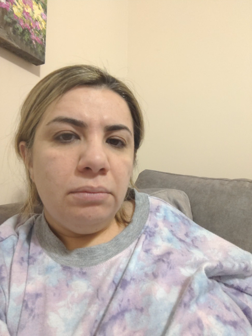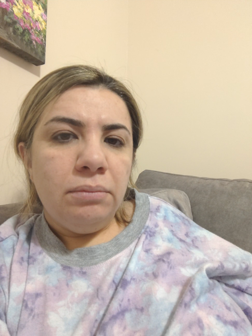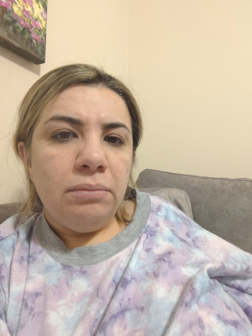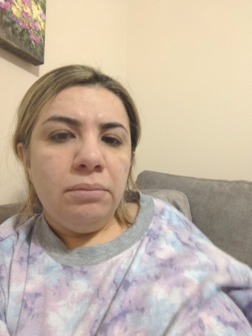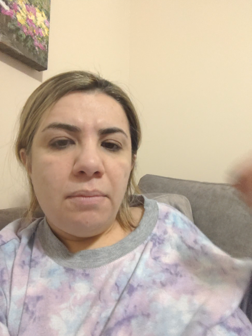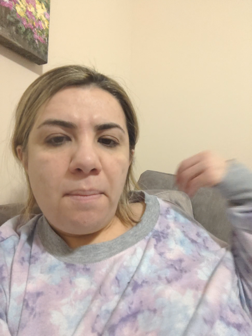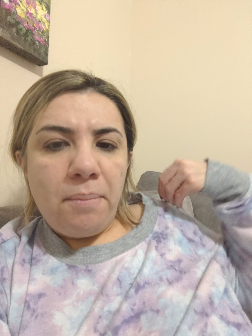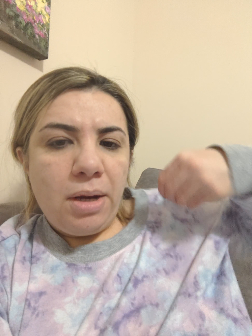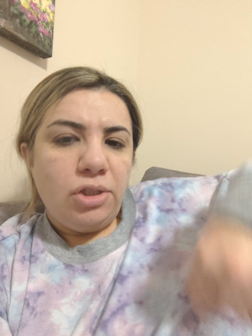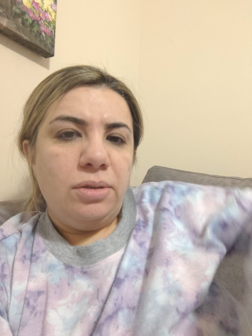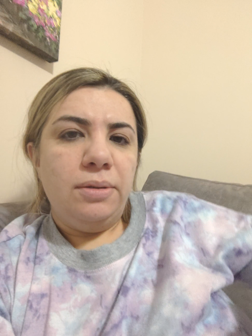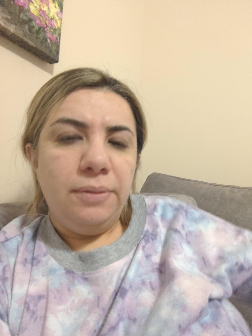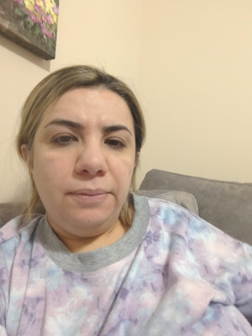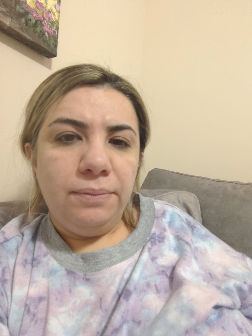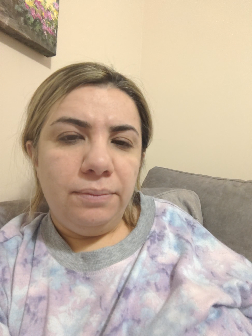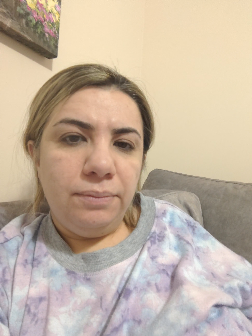jacket